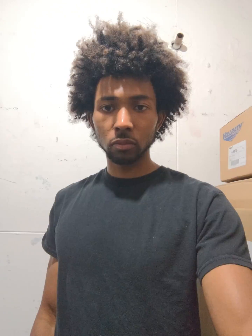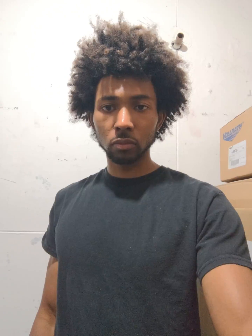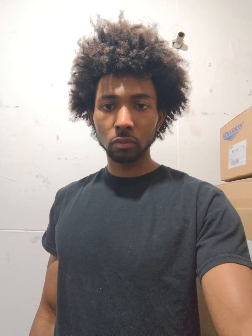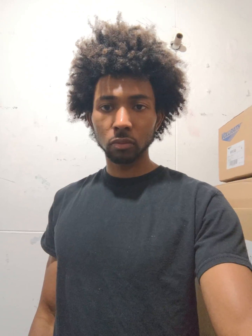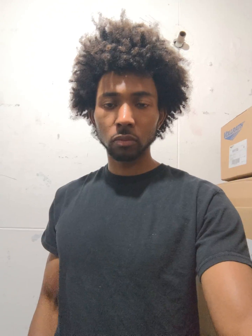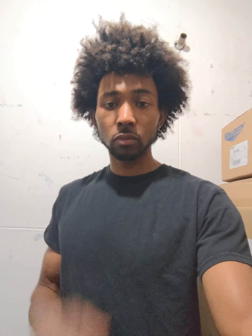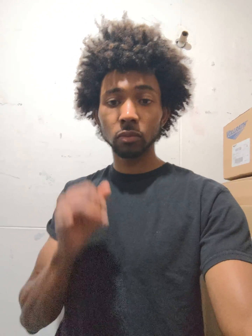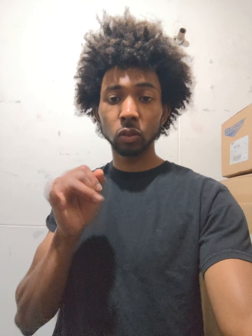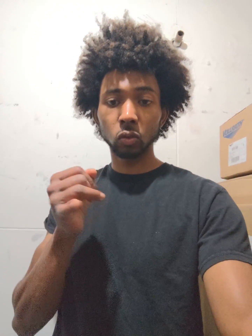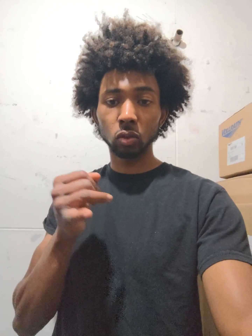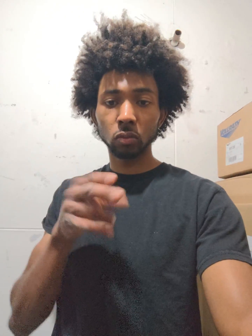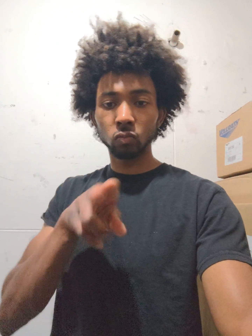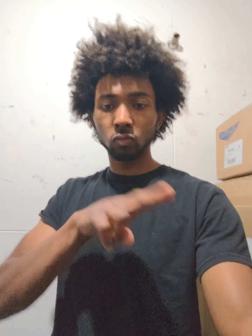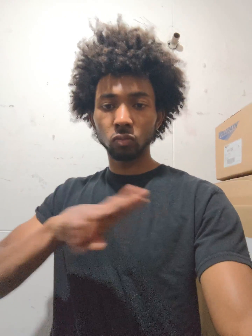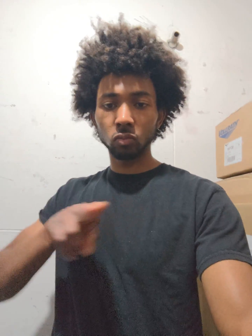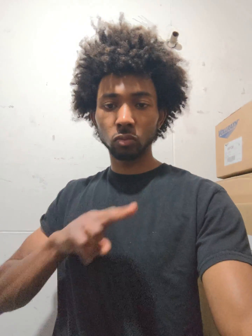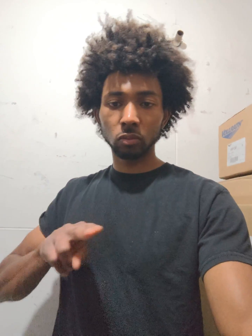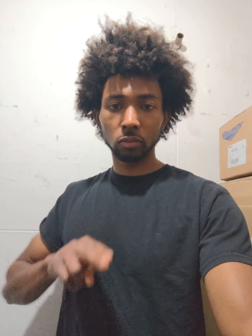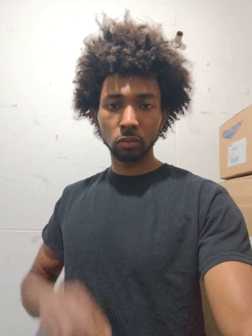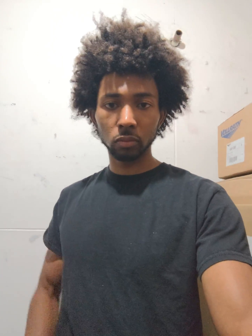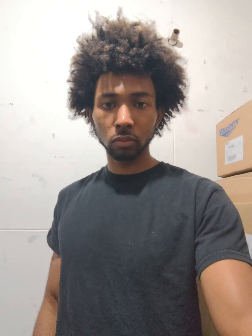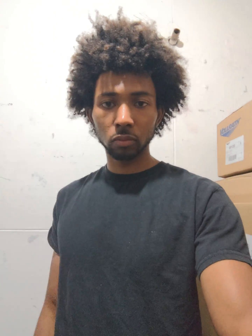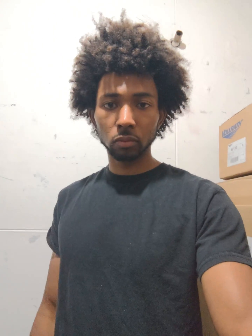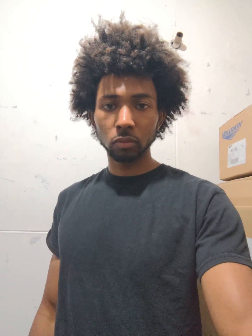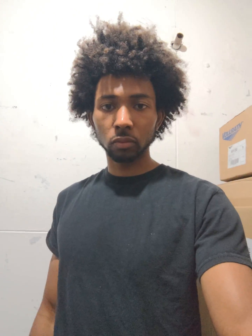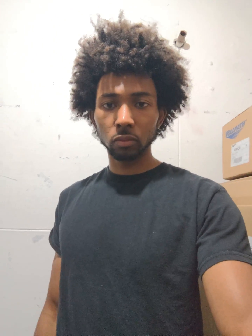jelly